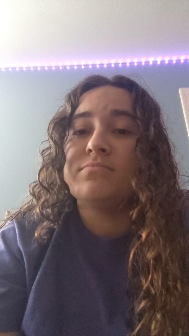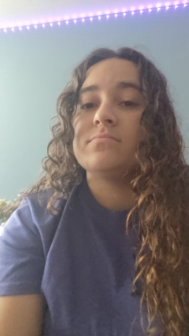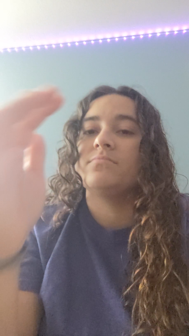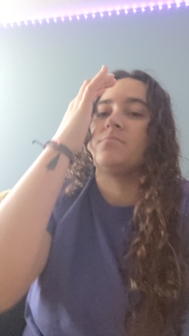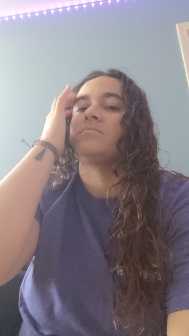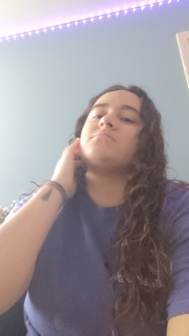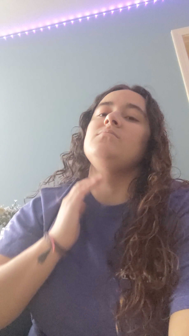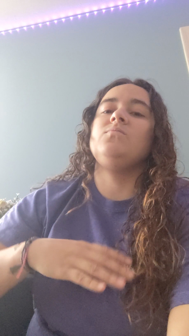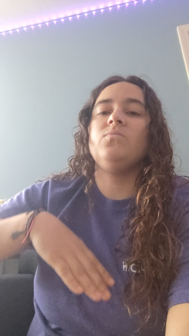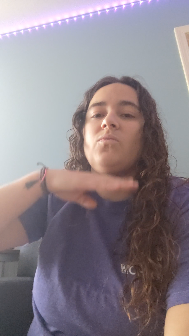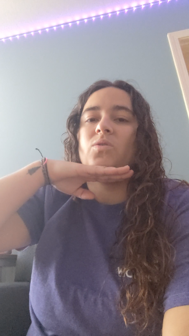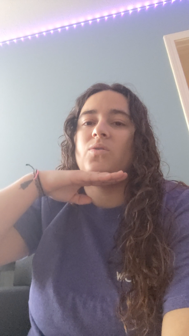full